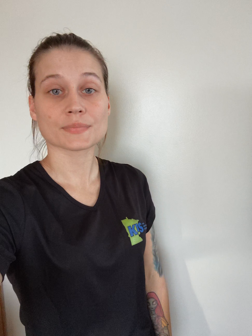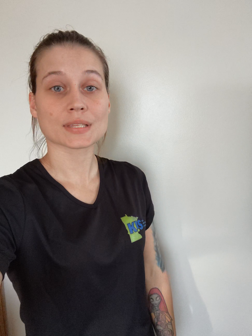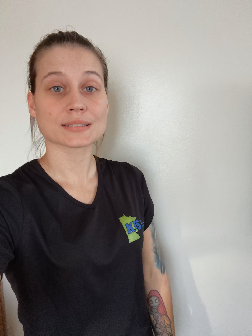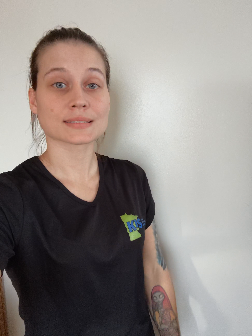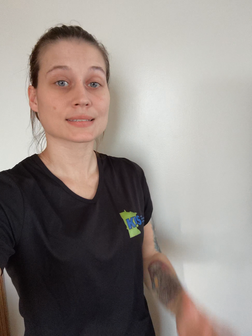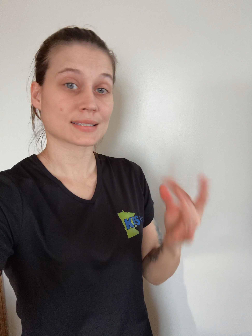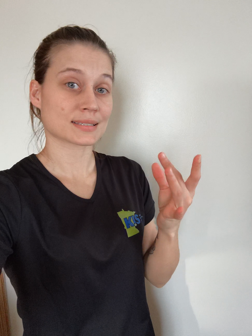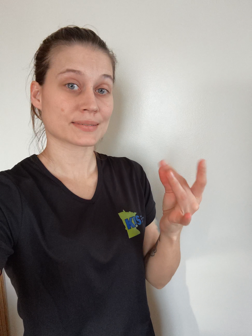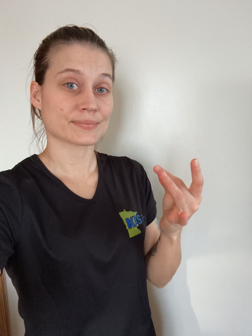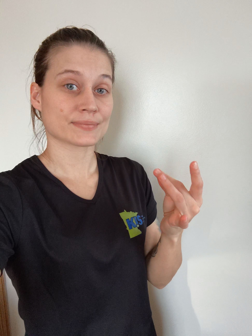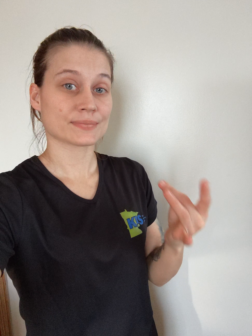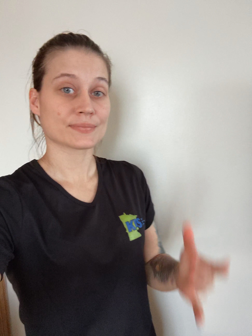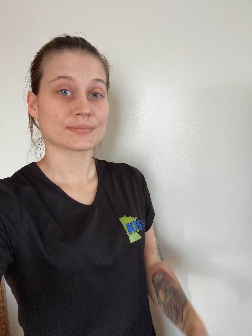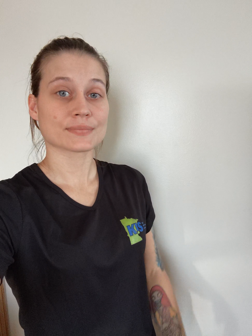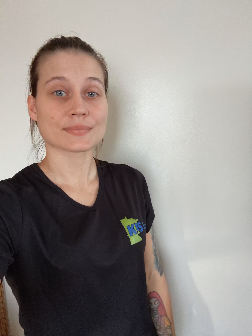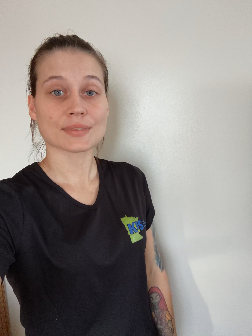sticky